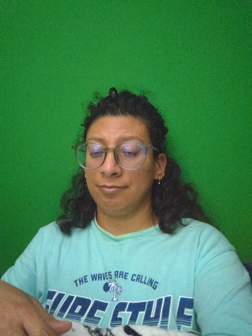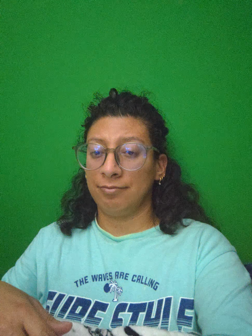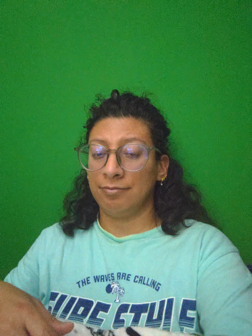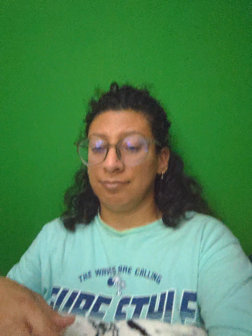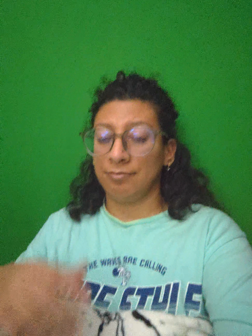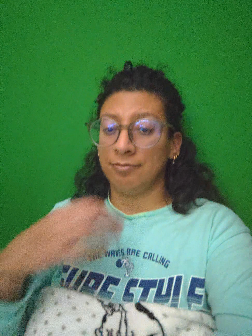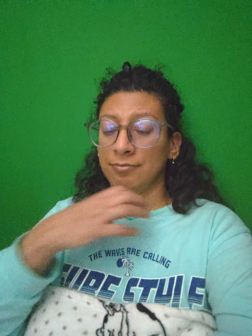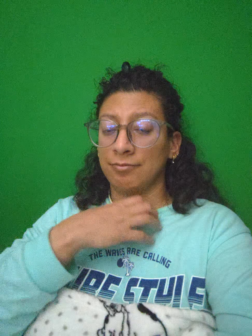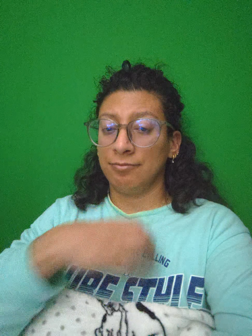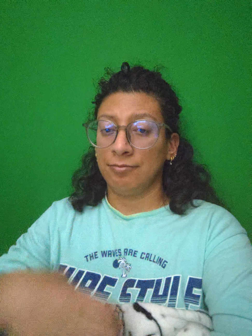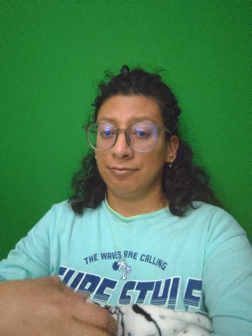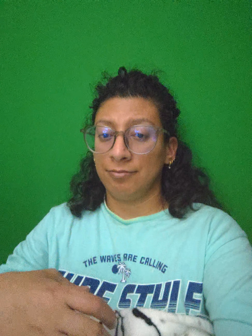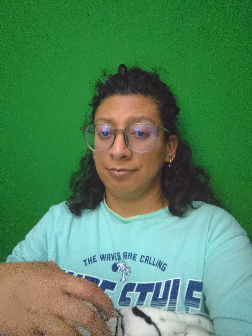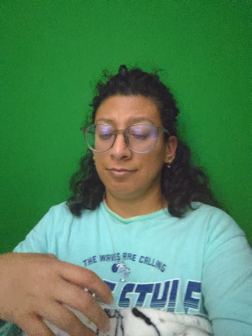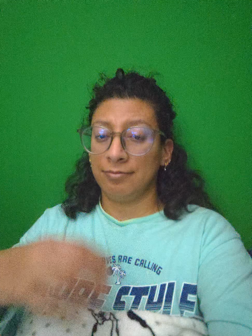hungry